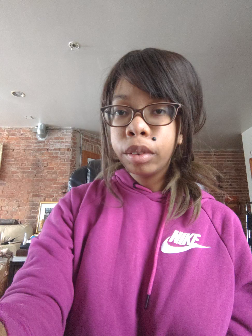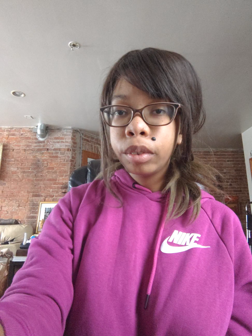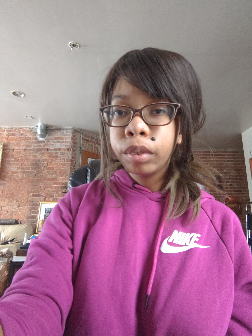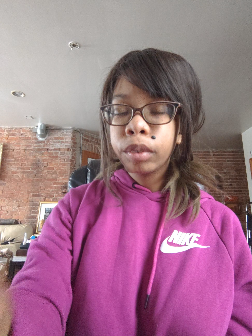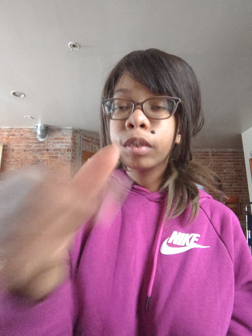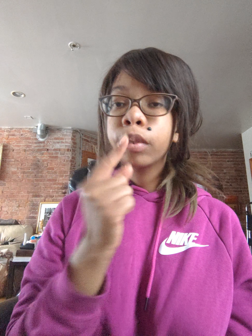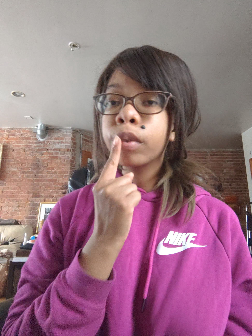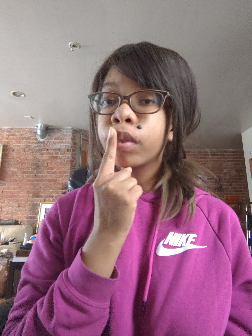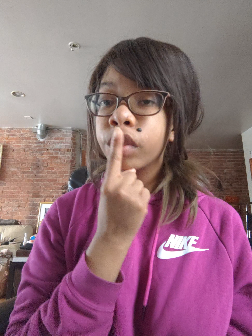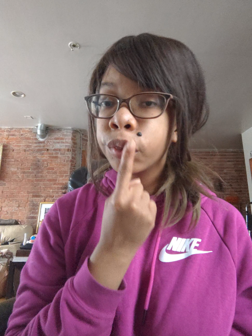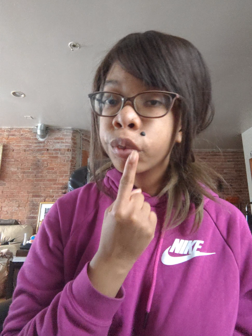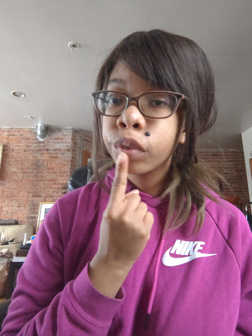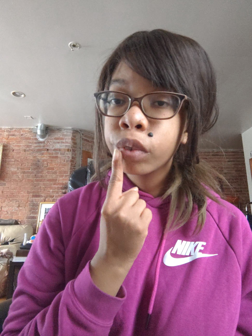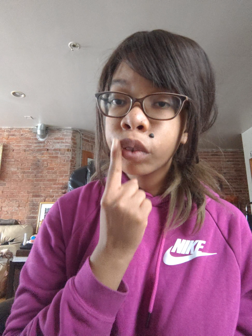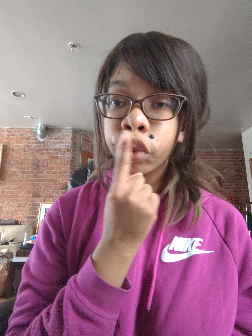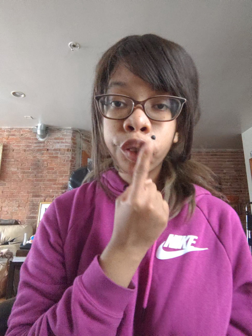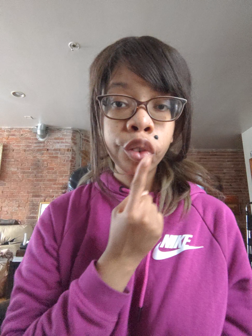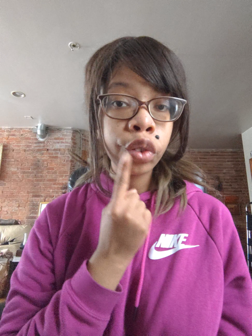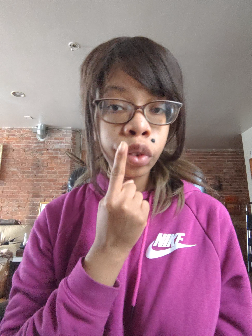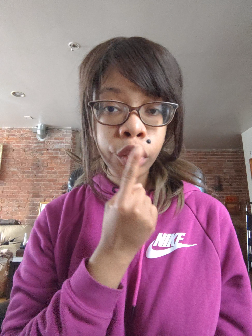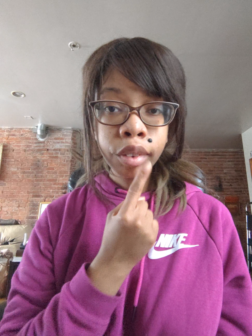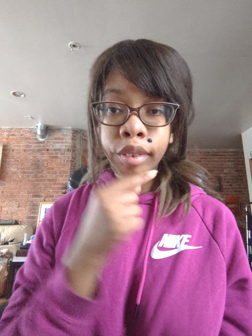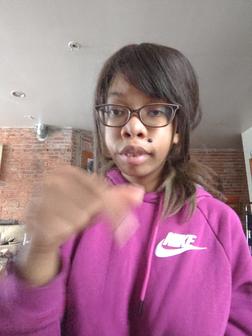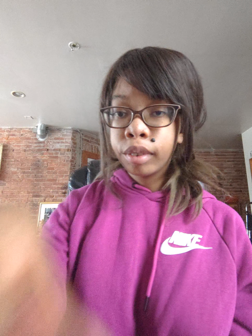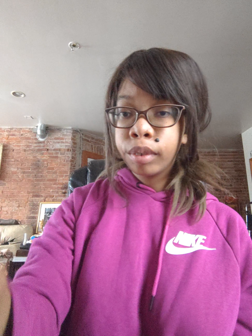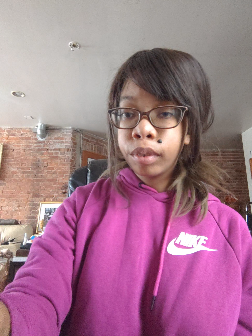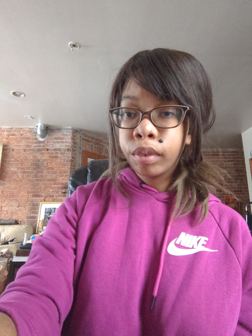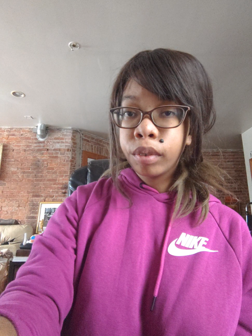mouth